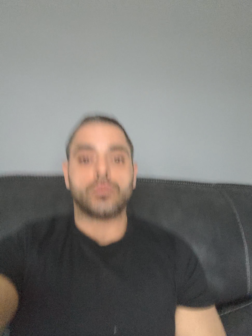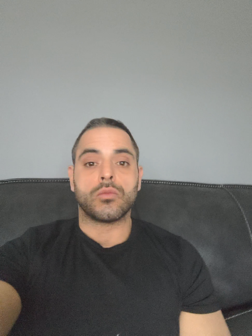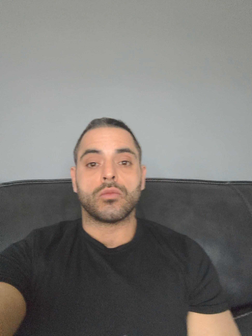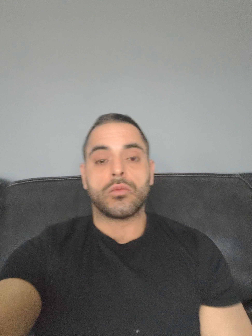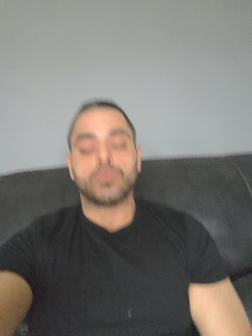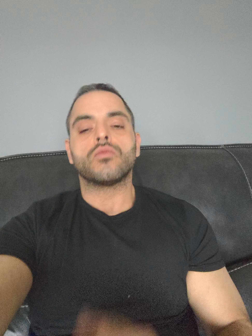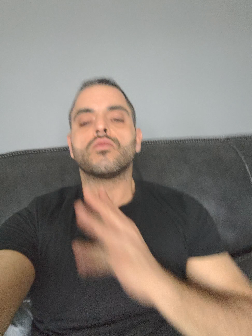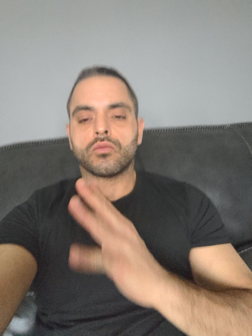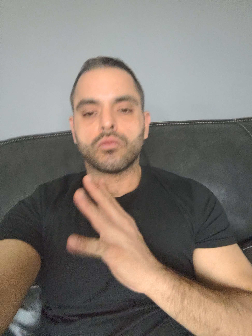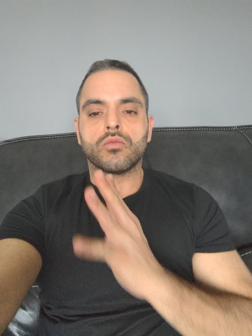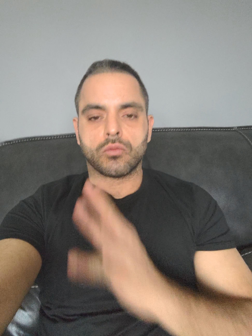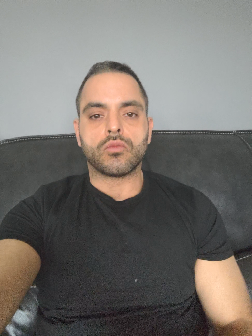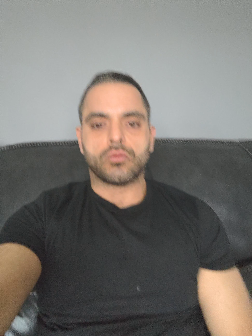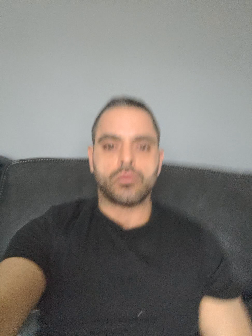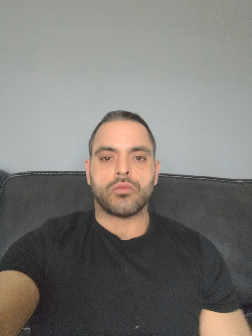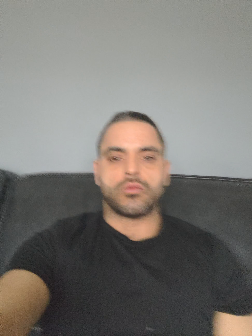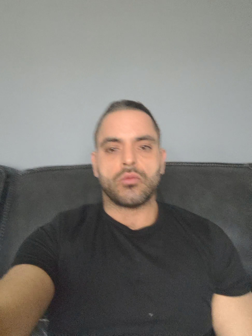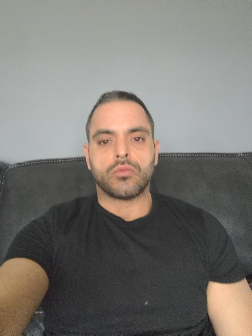fine